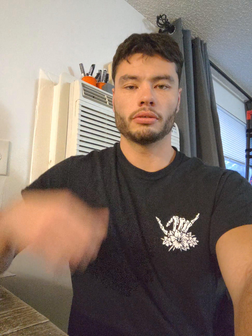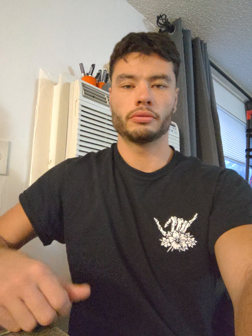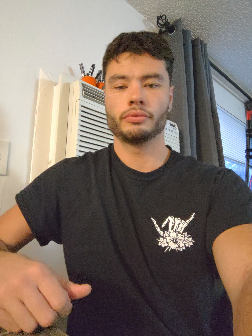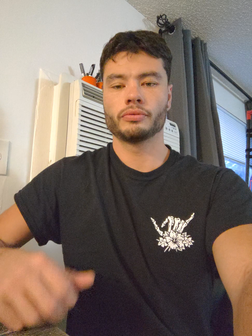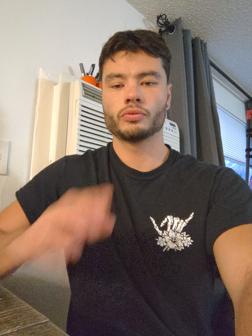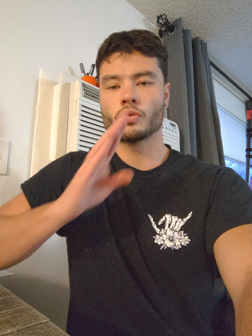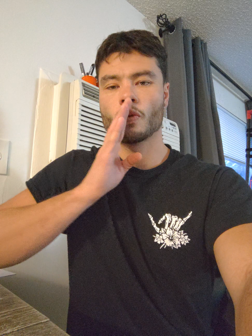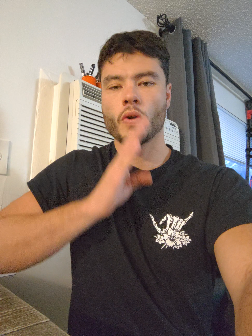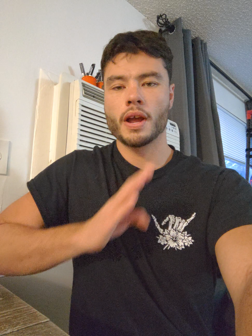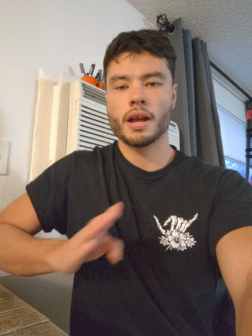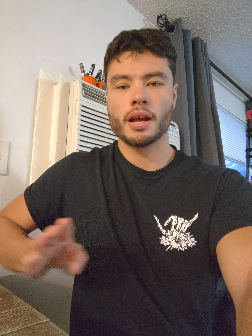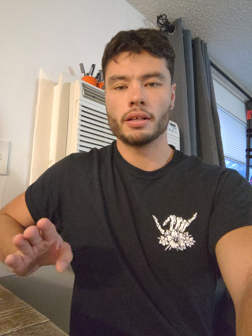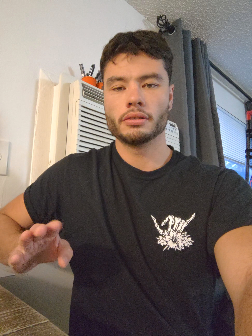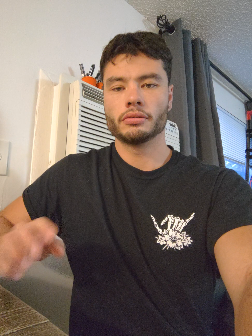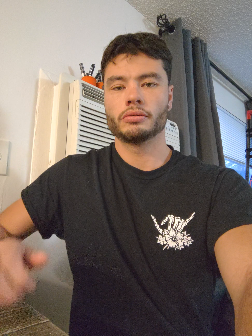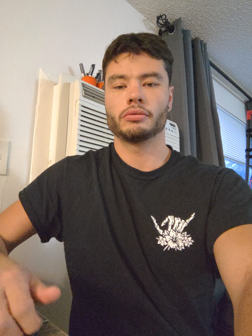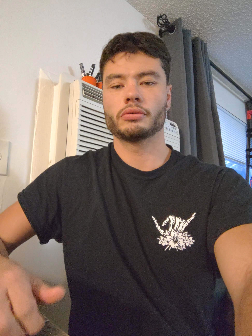quiet